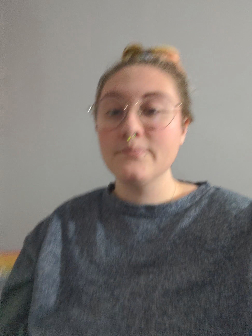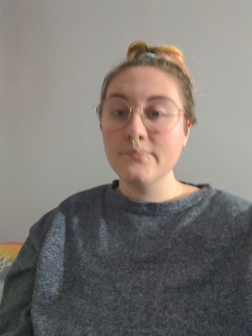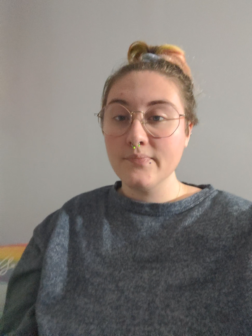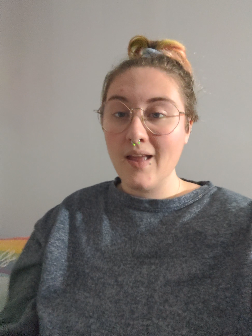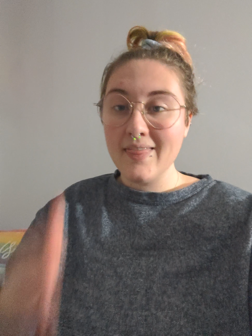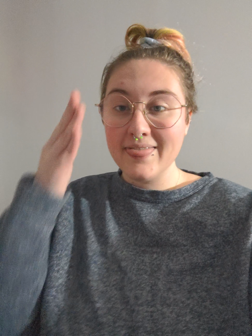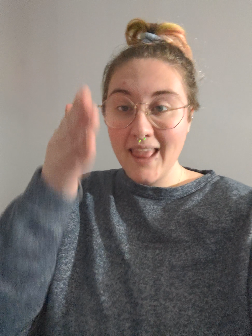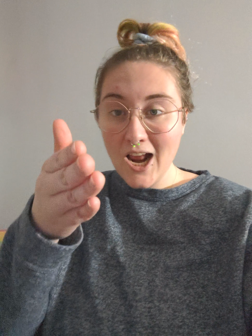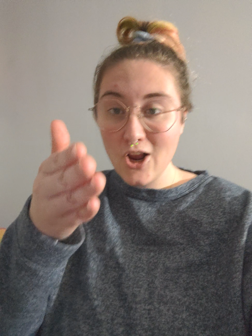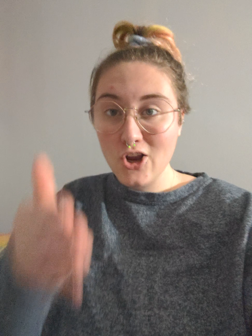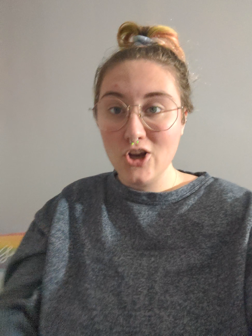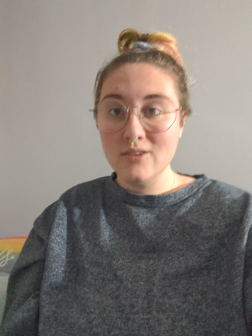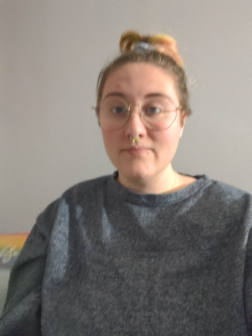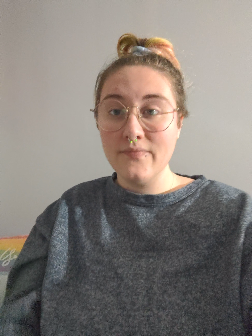there